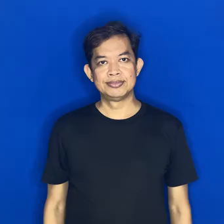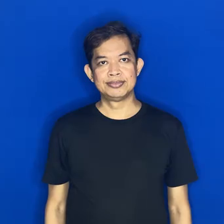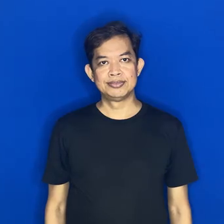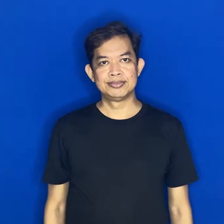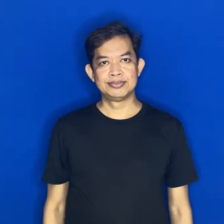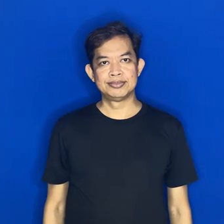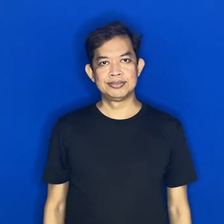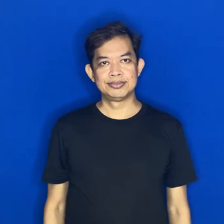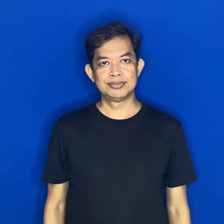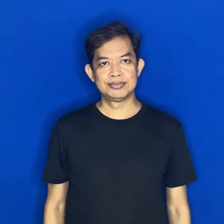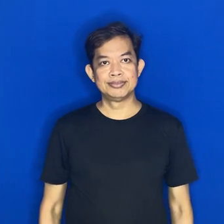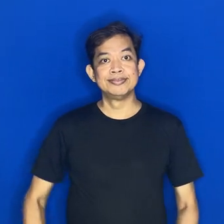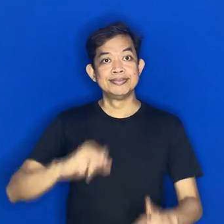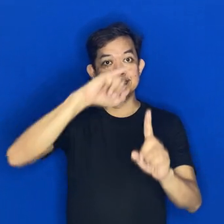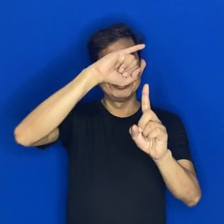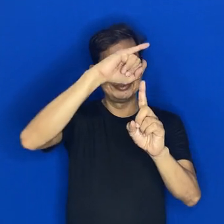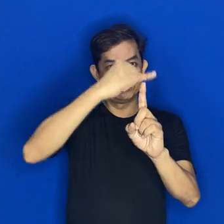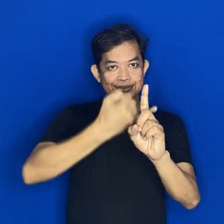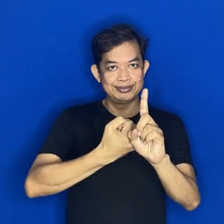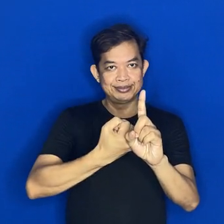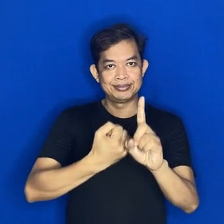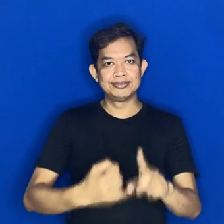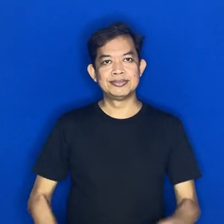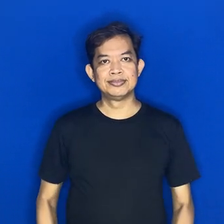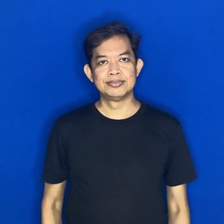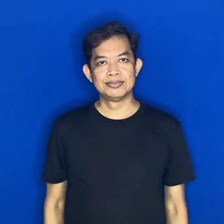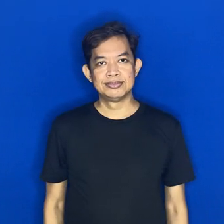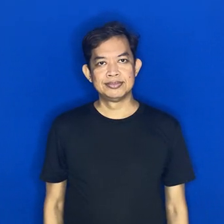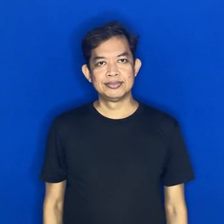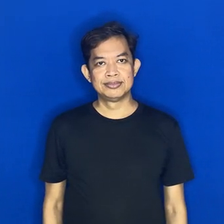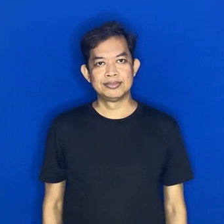january